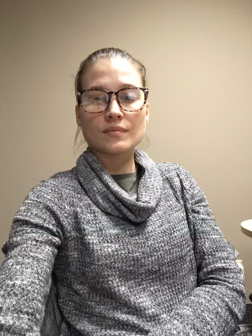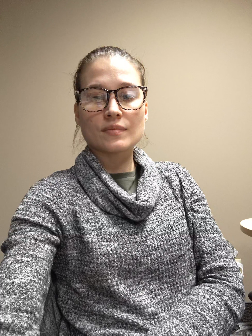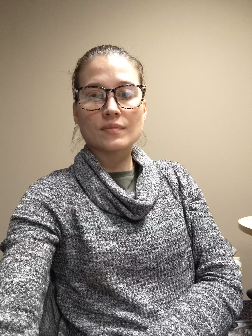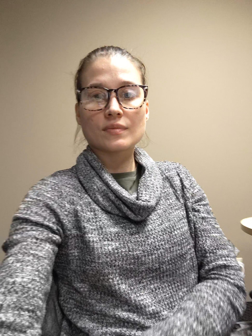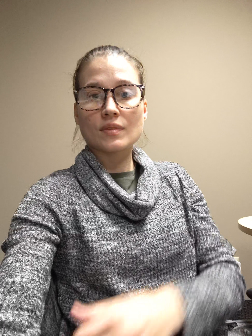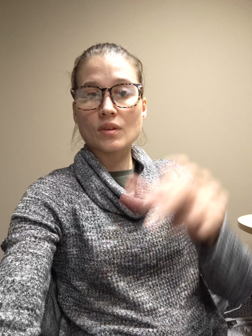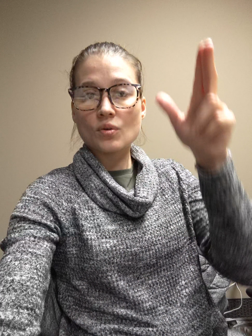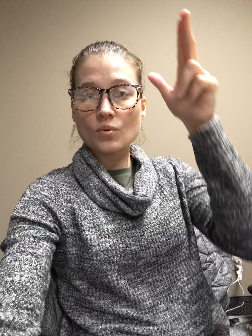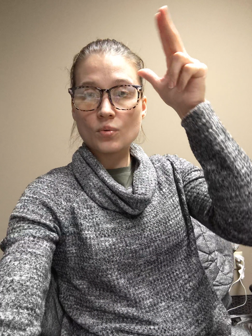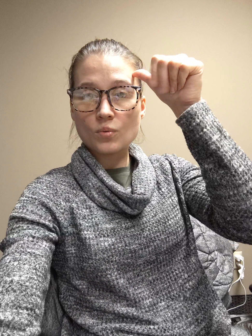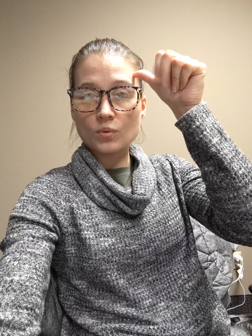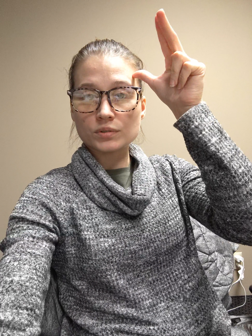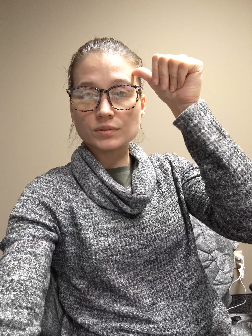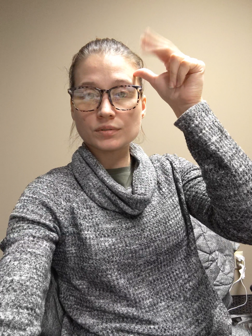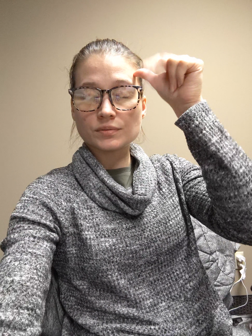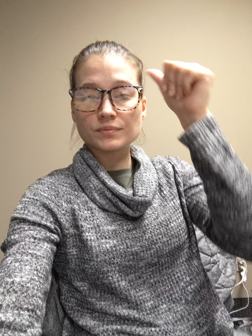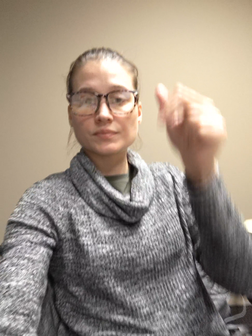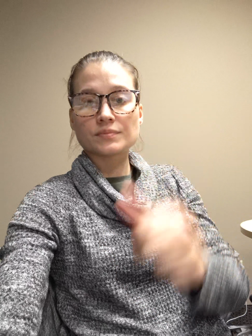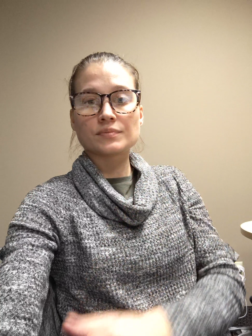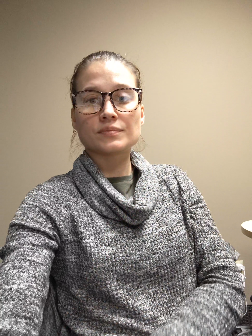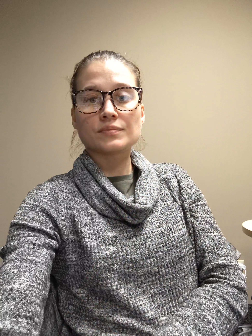horse